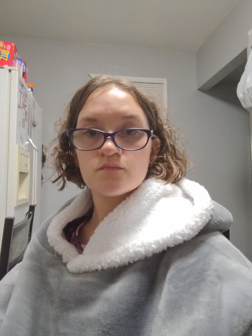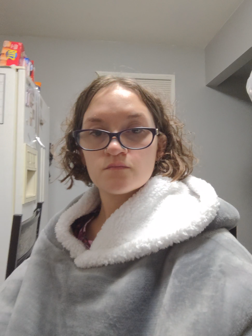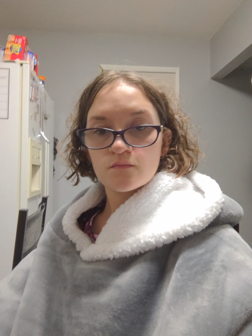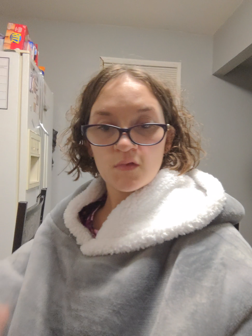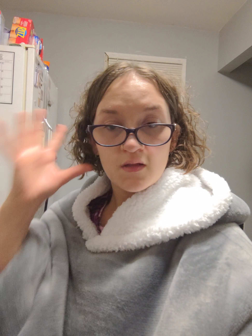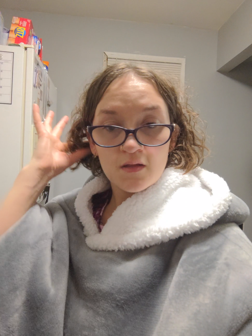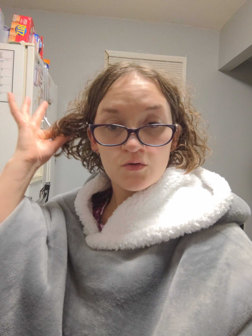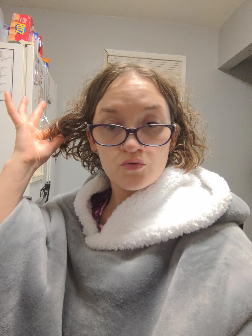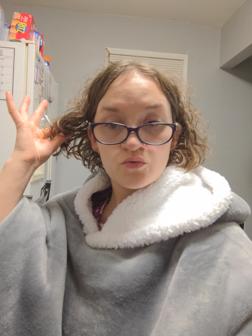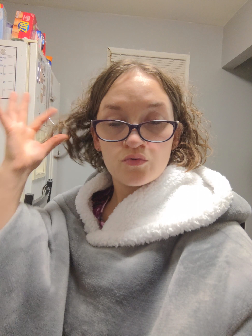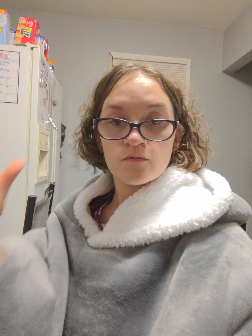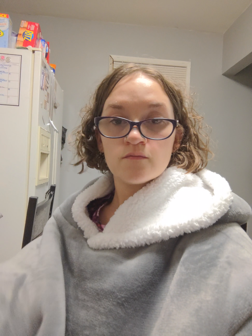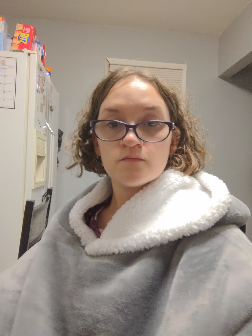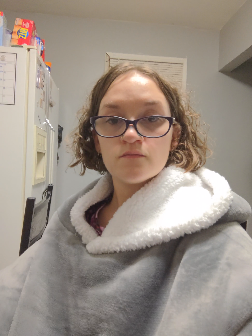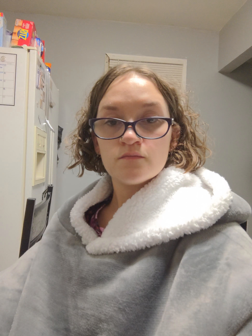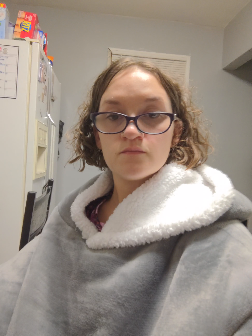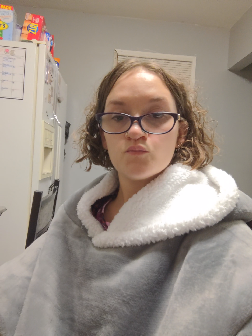hair